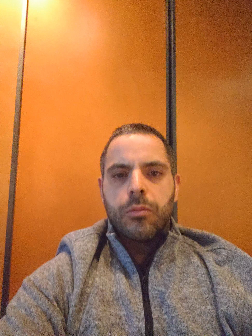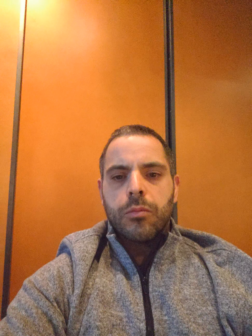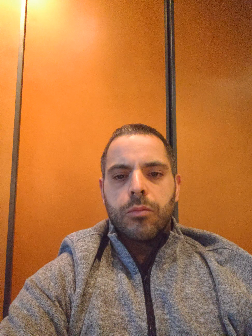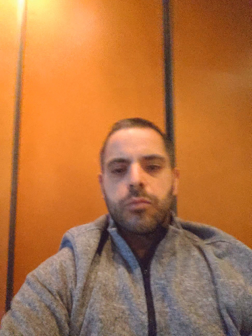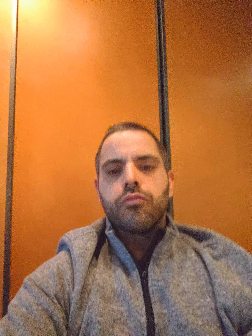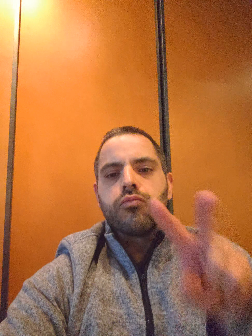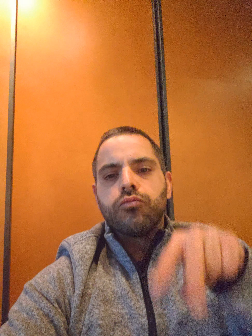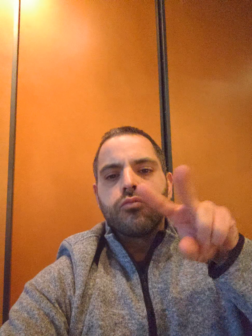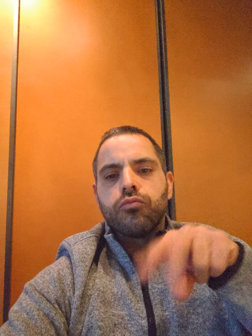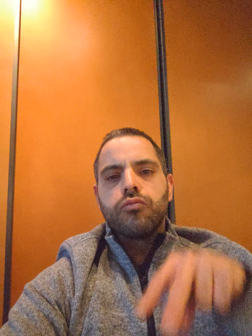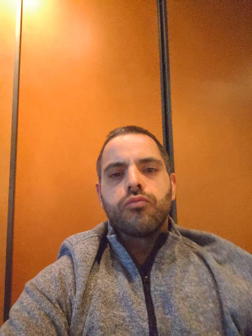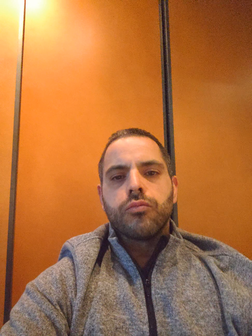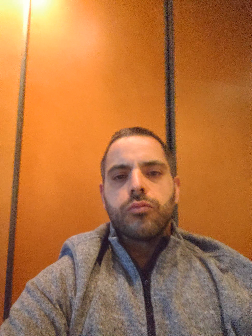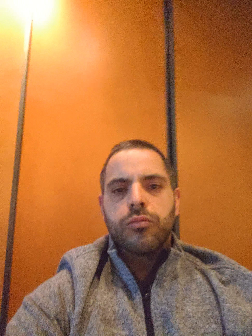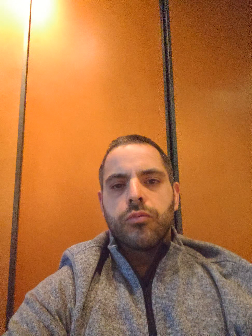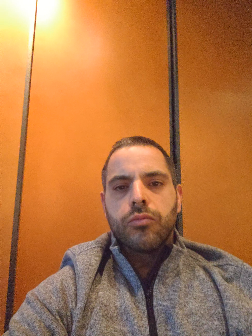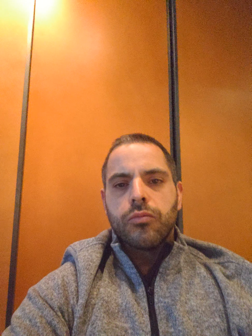read